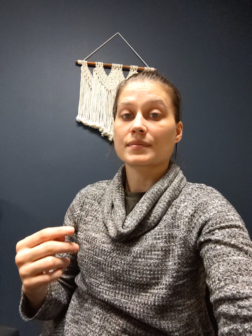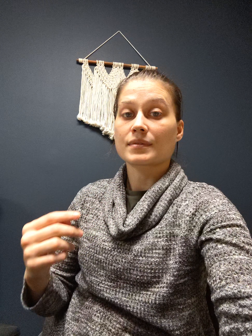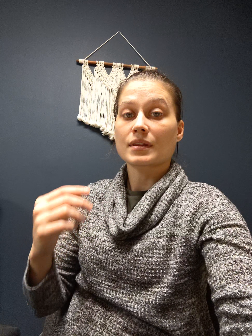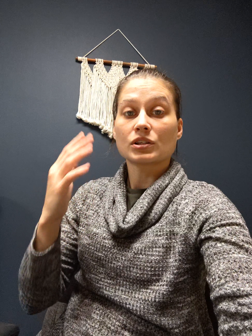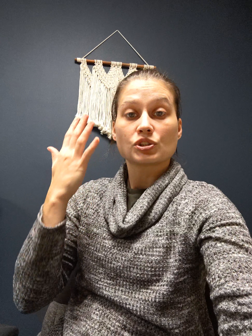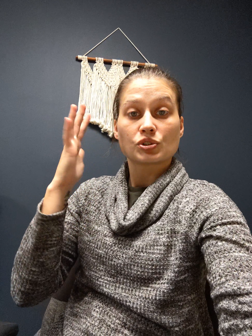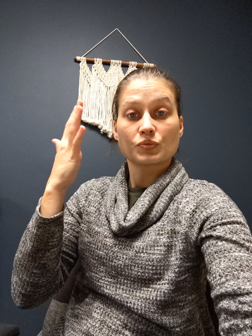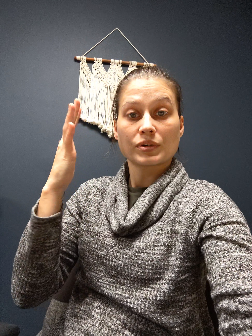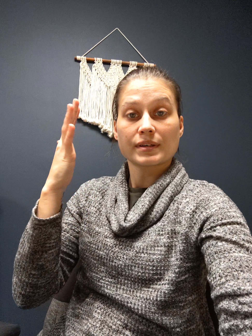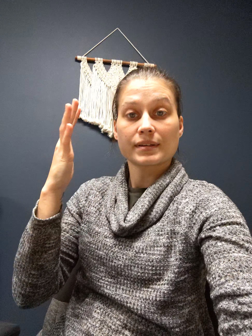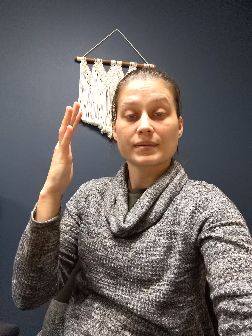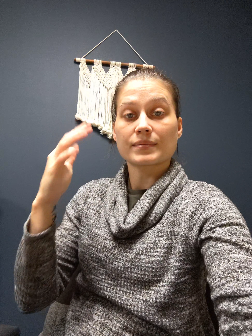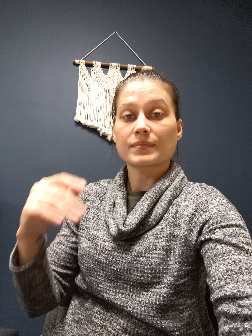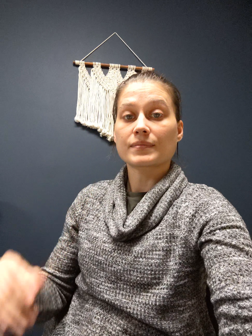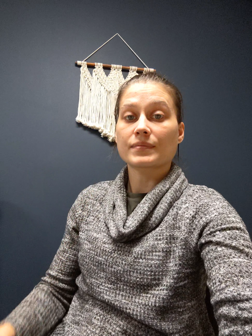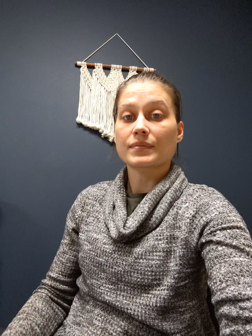tree